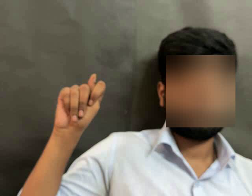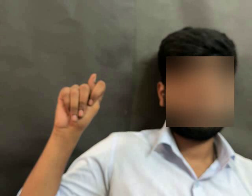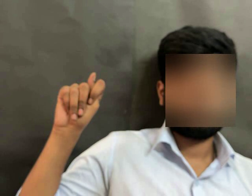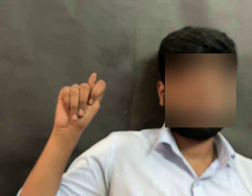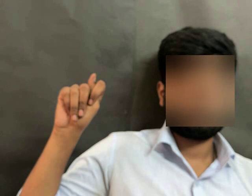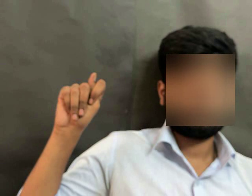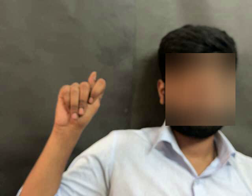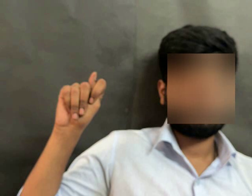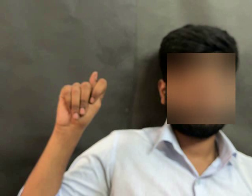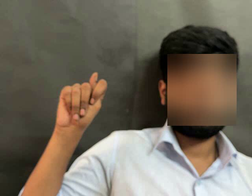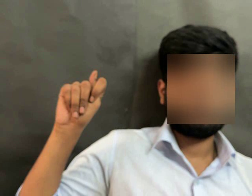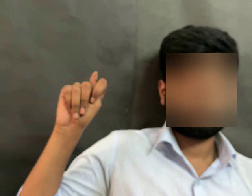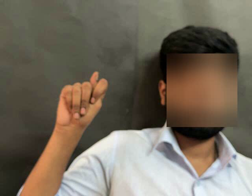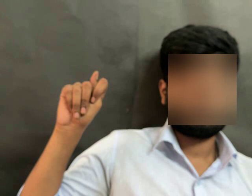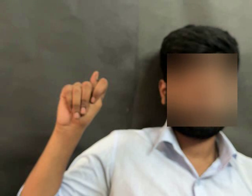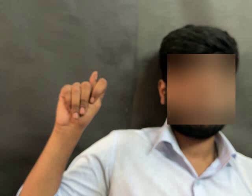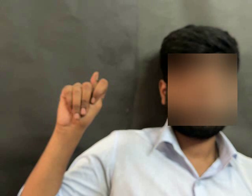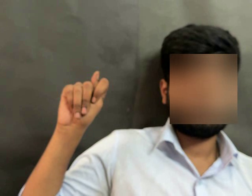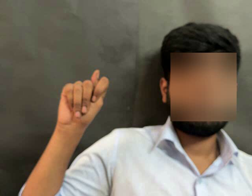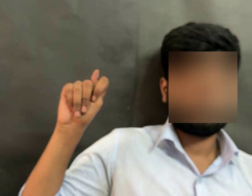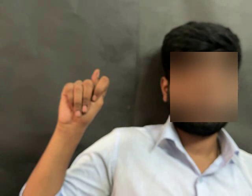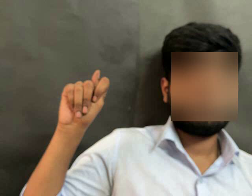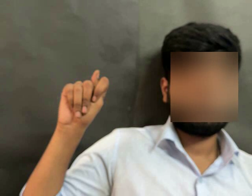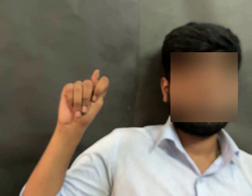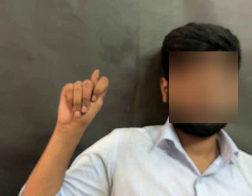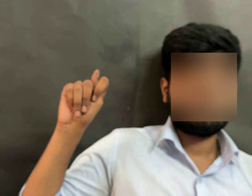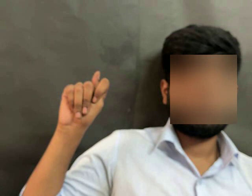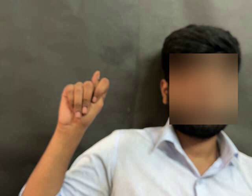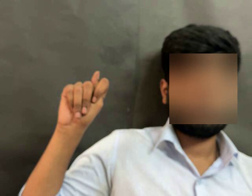T